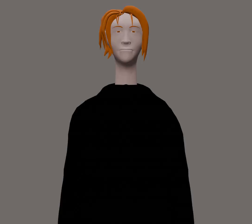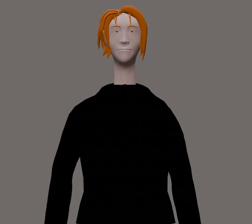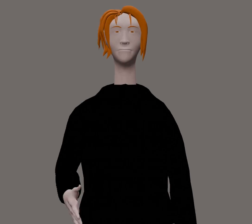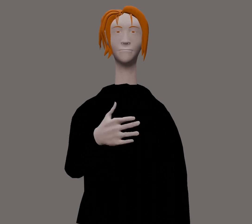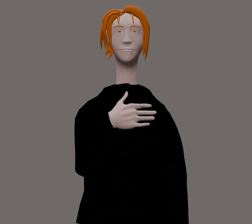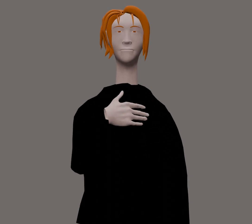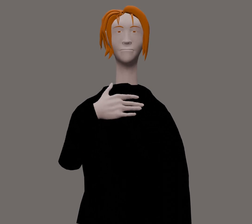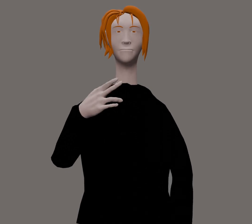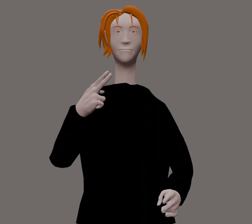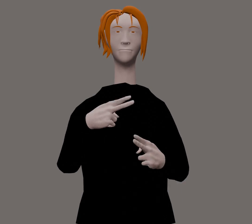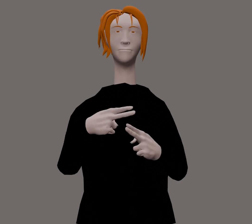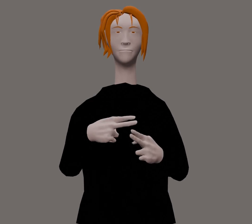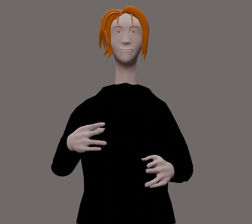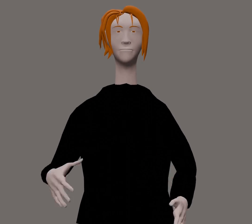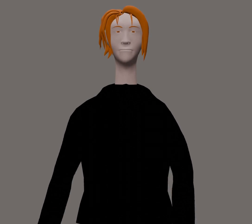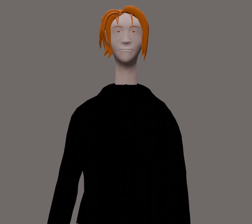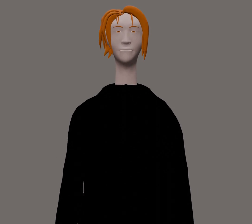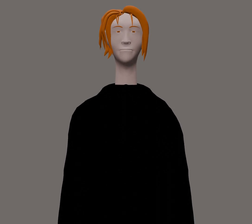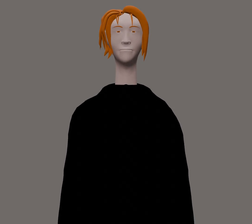My Name Is